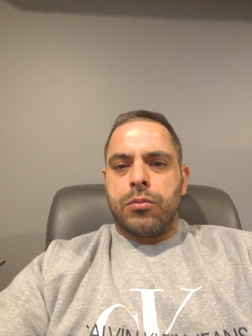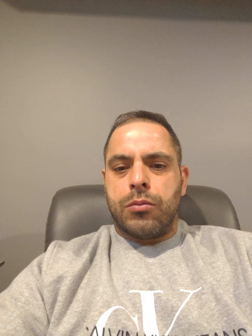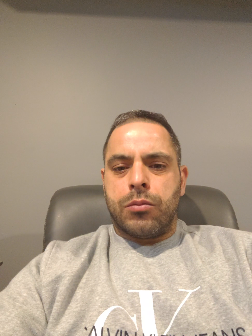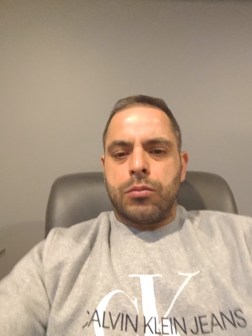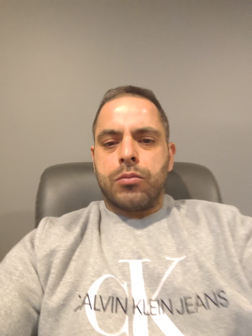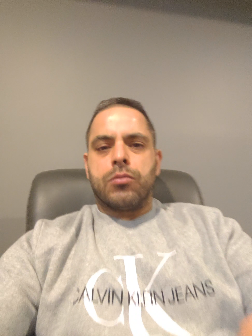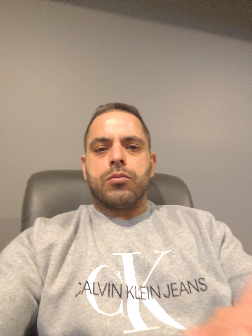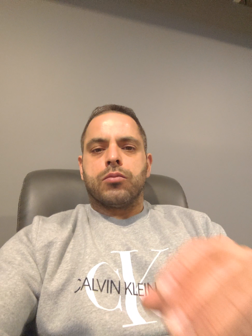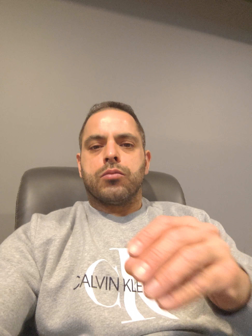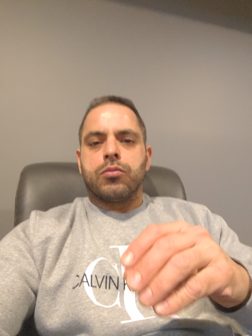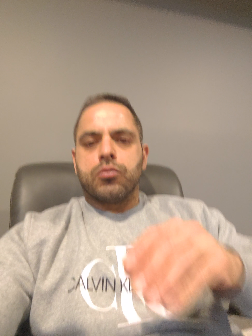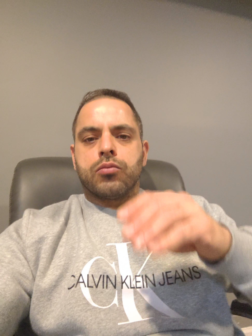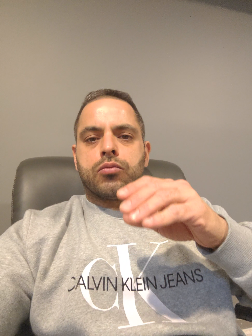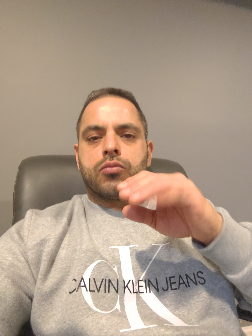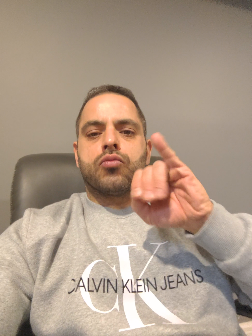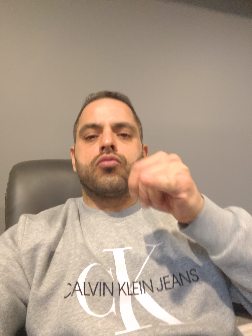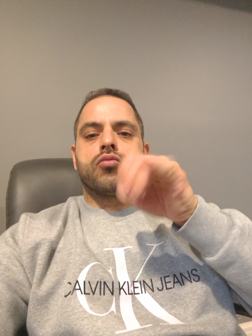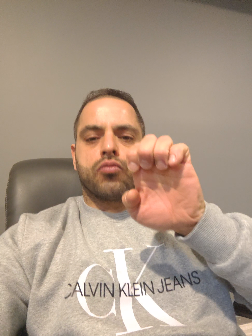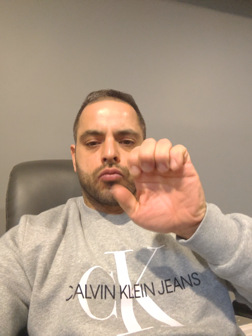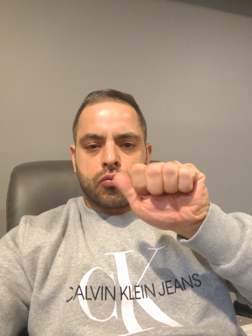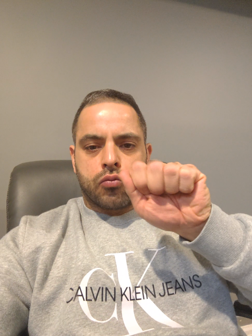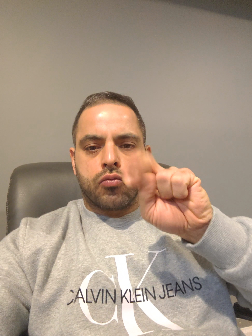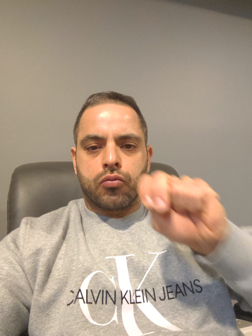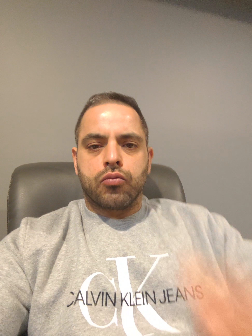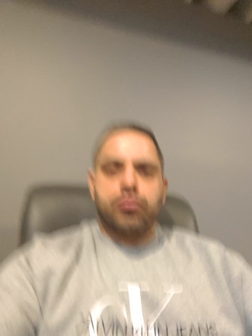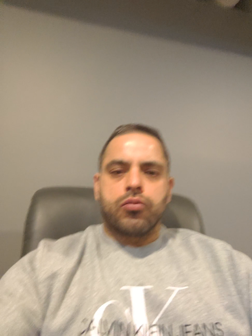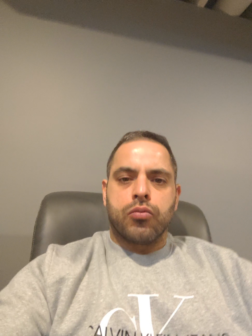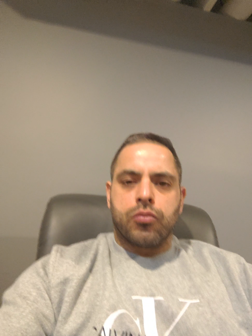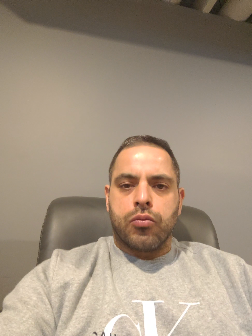jeans